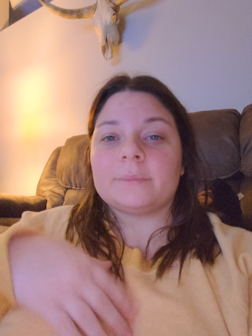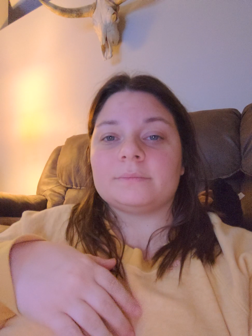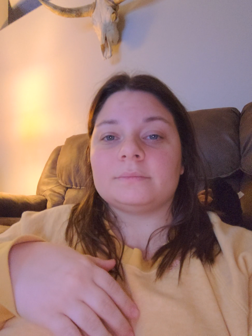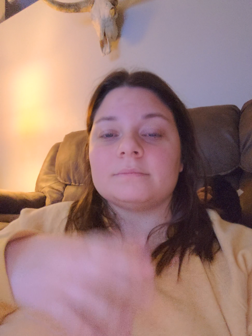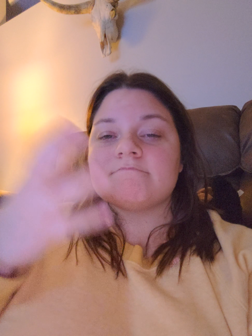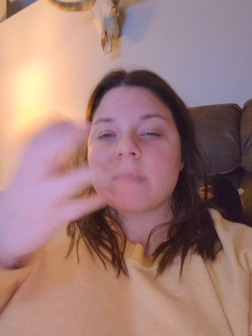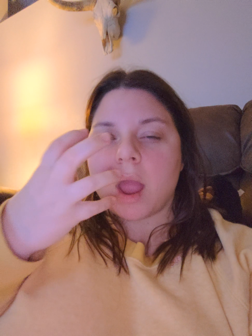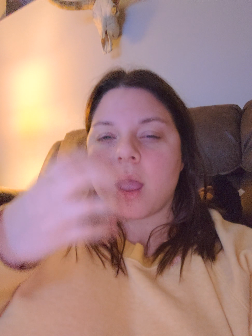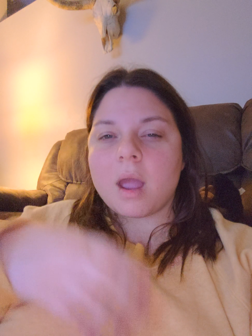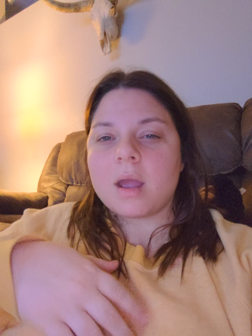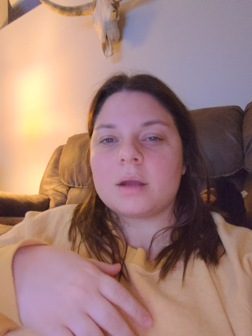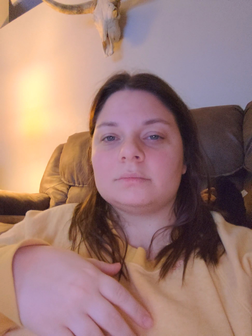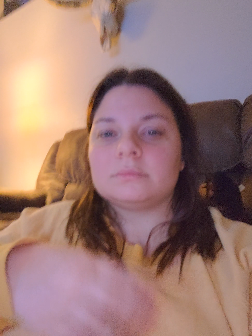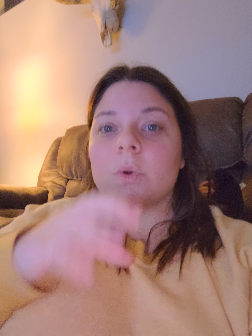mad